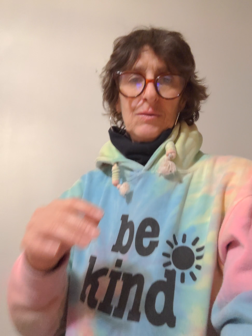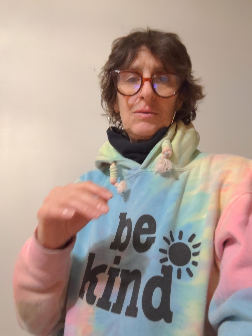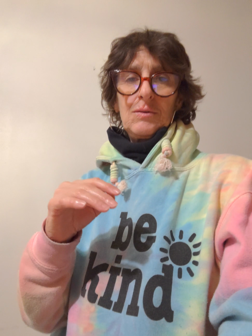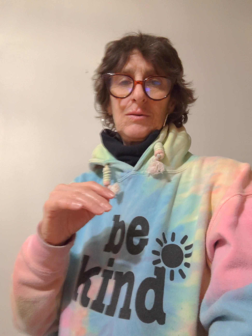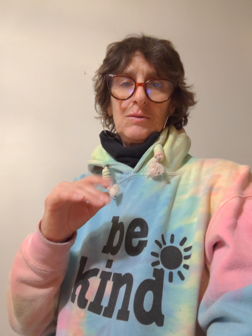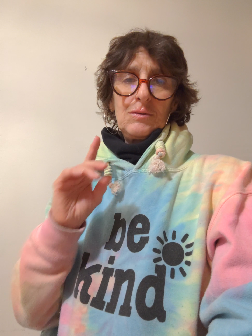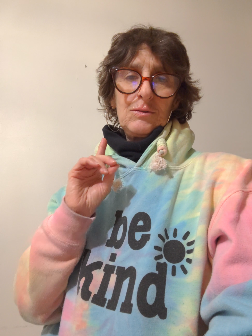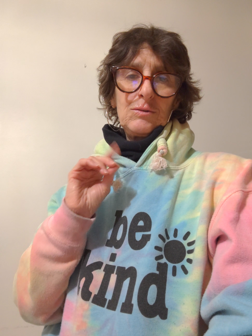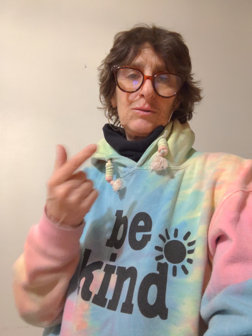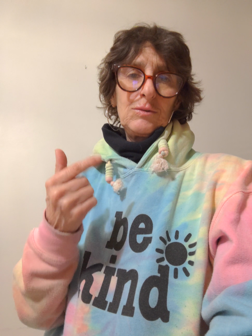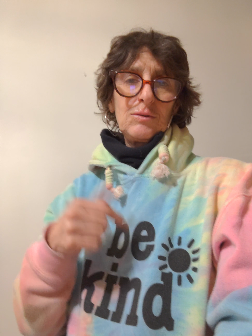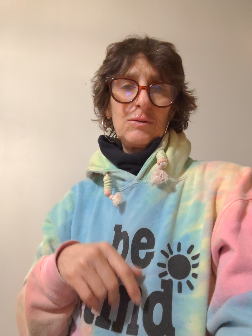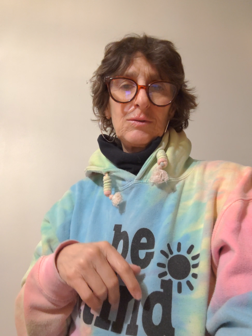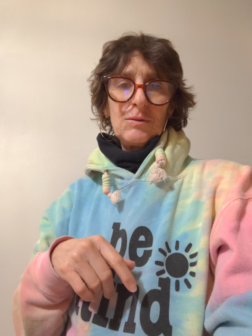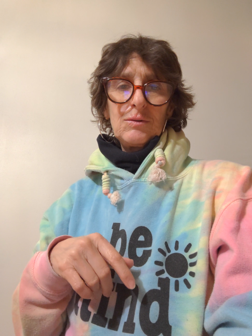dog